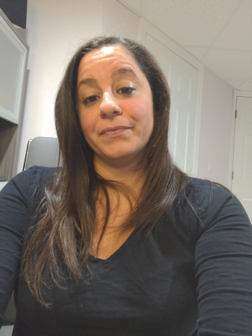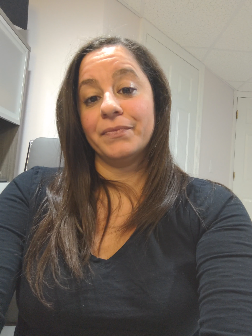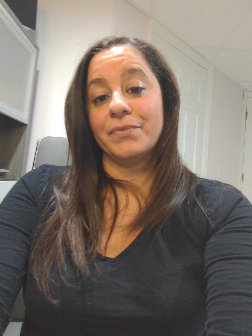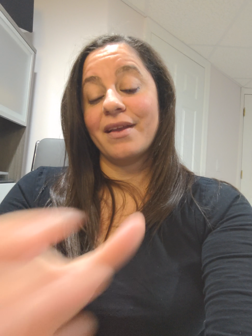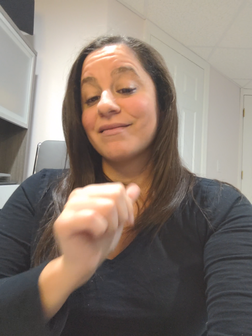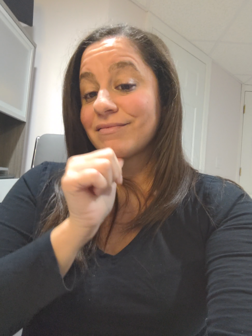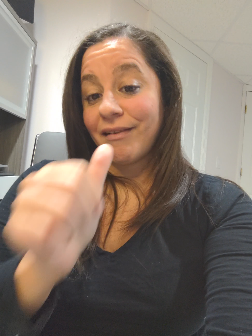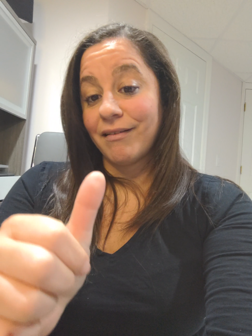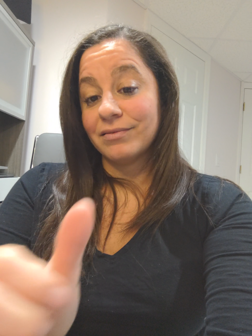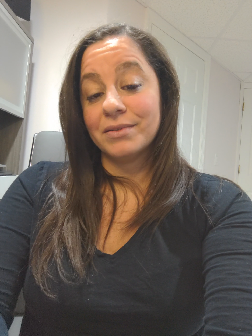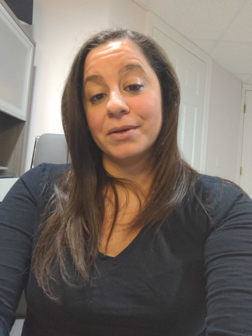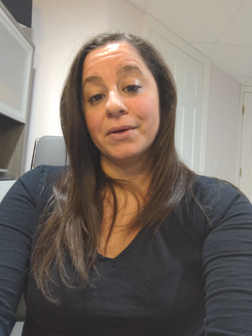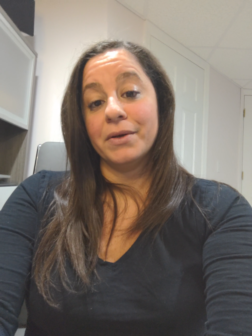not